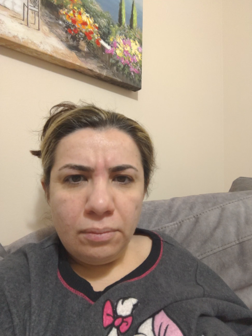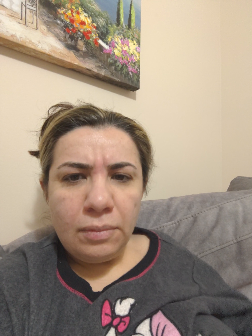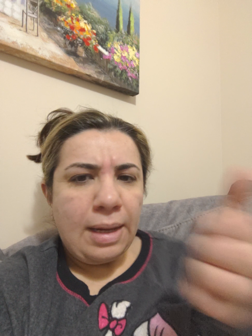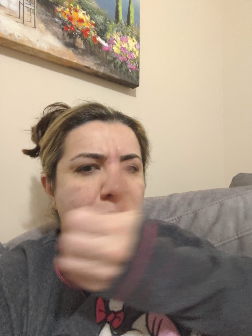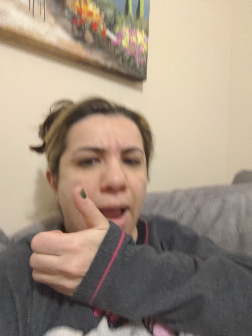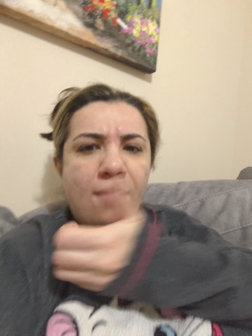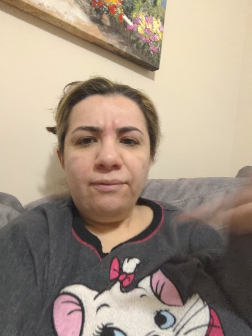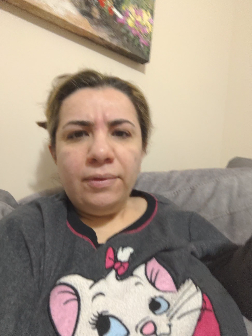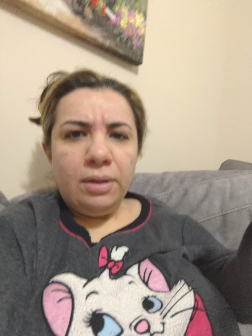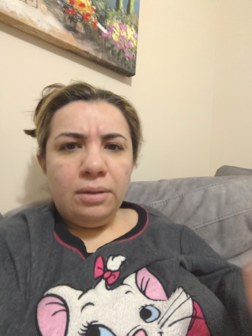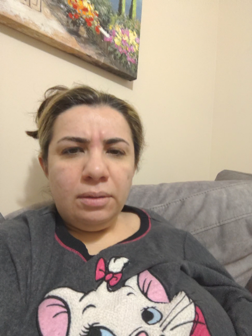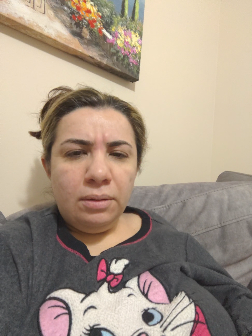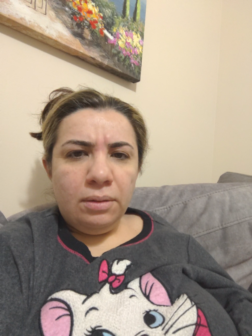every